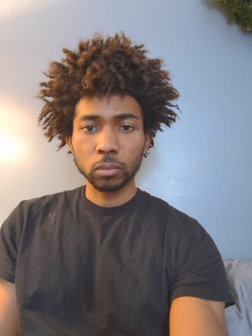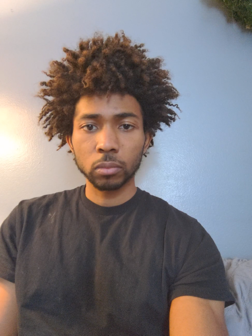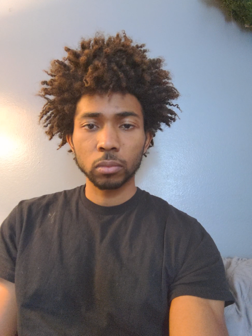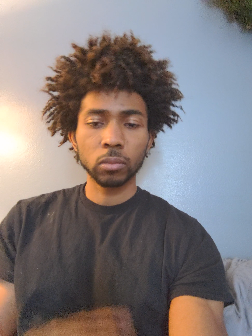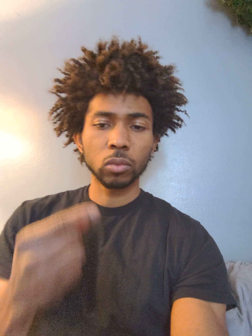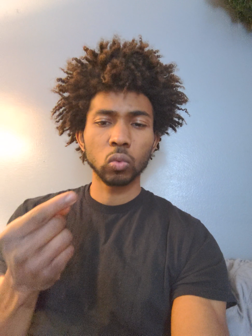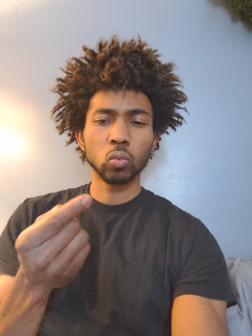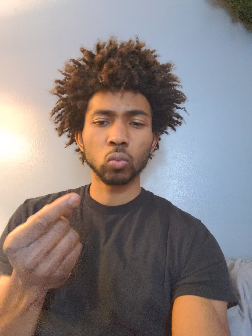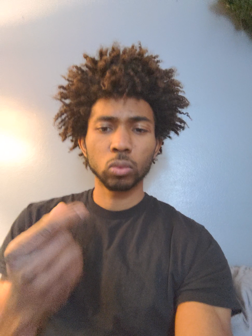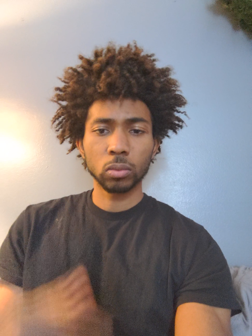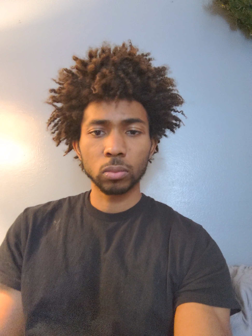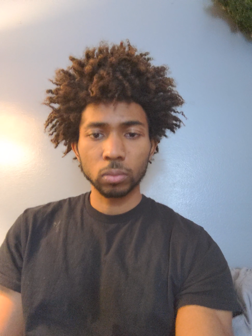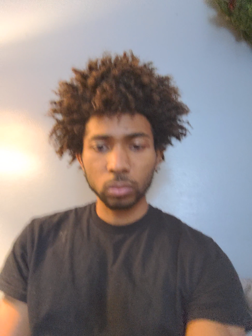owie